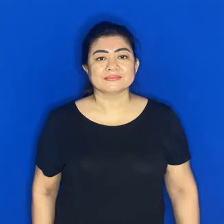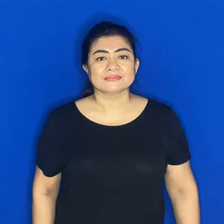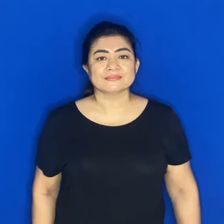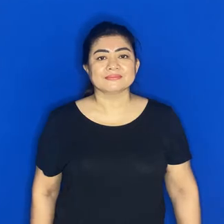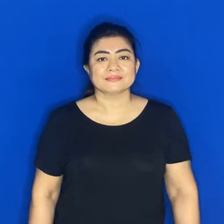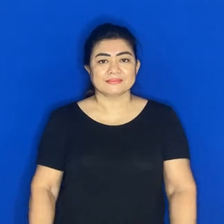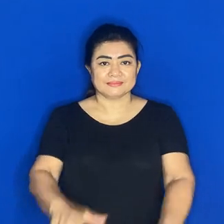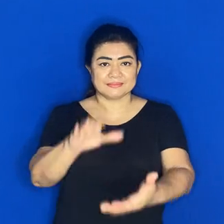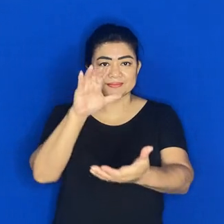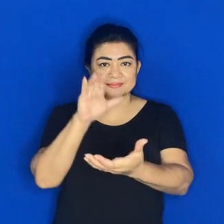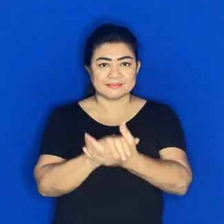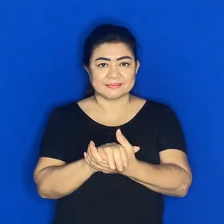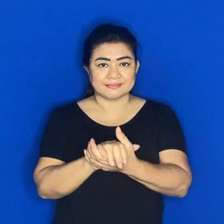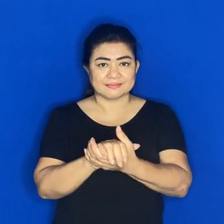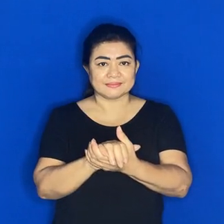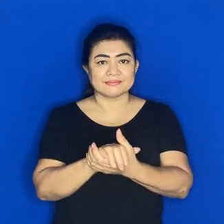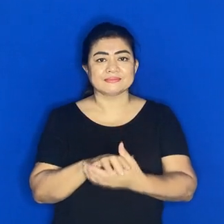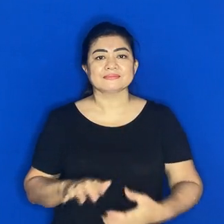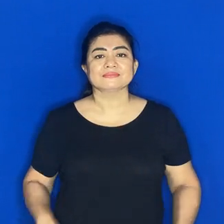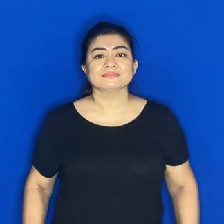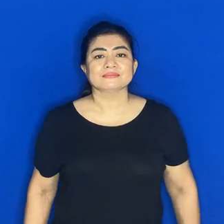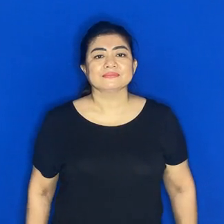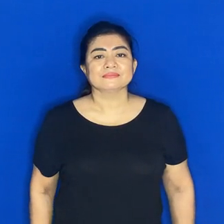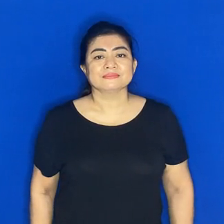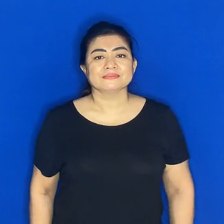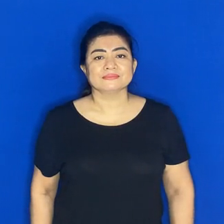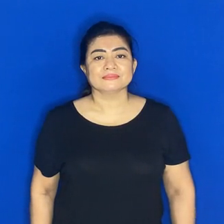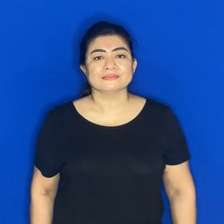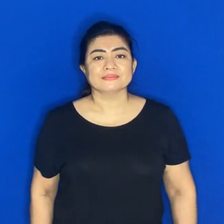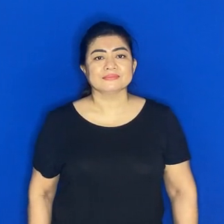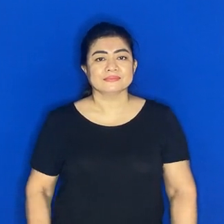married